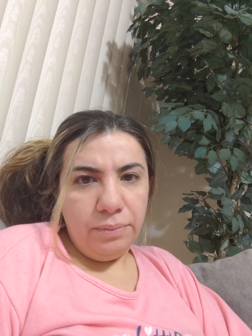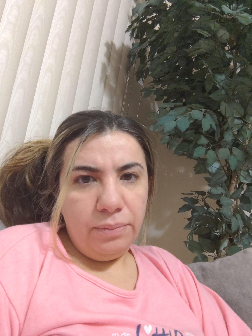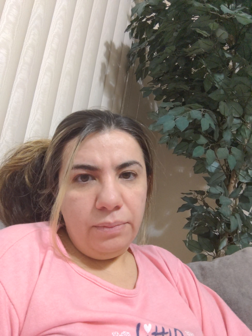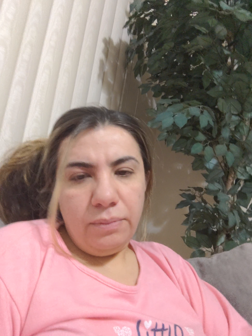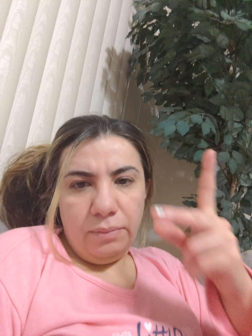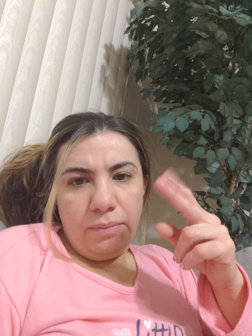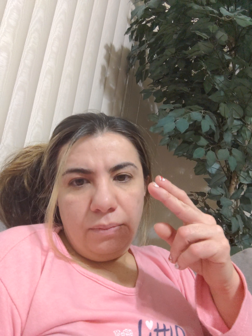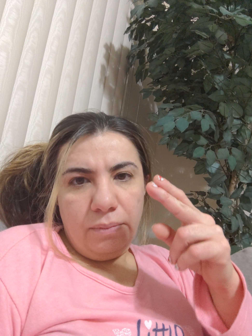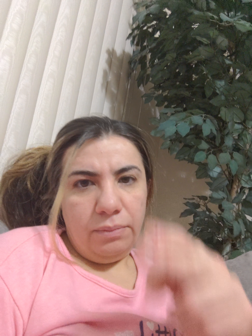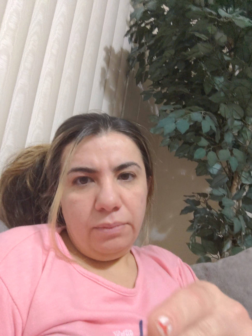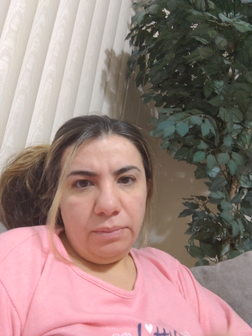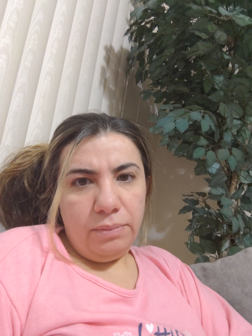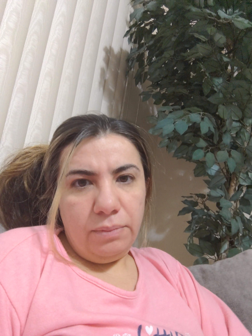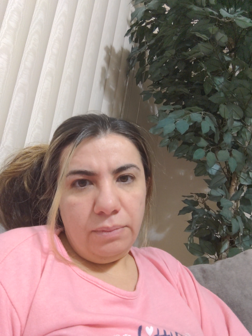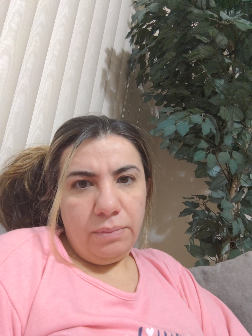cut